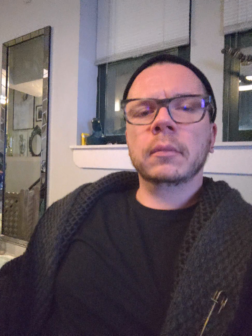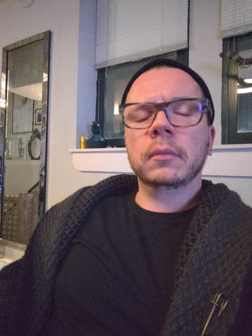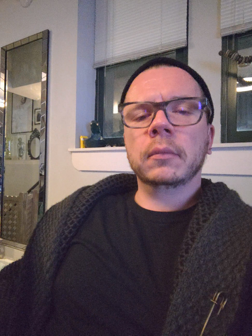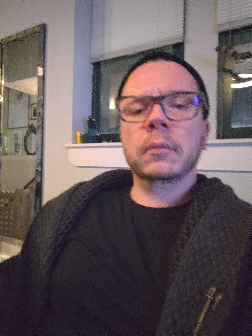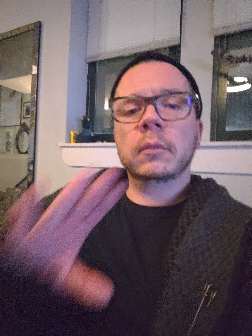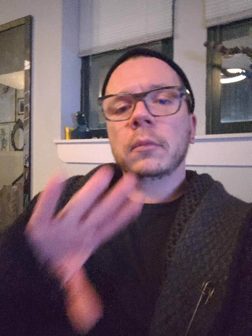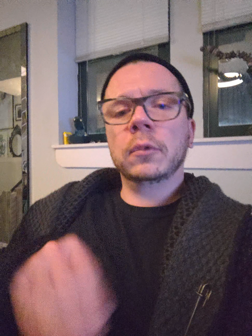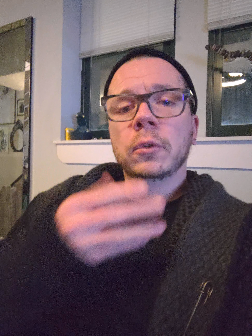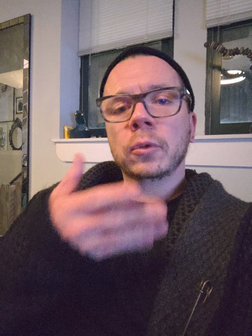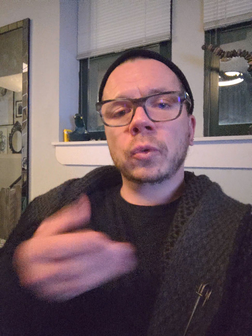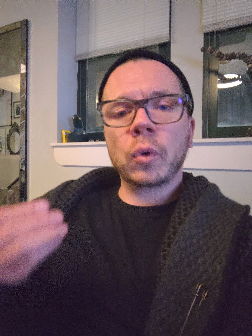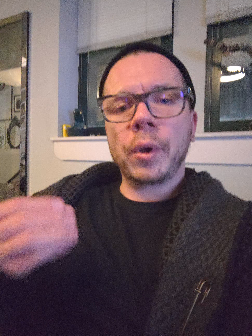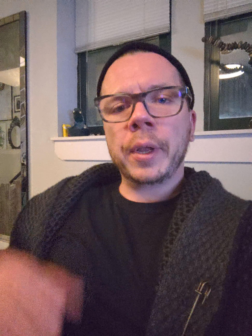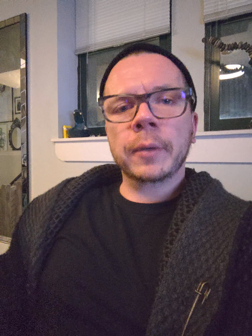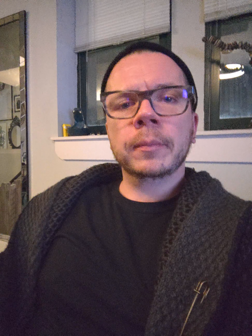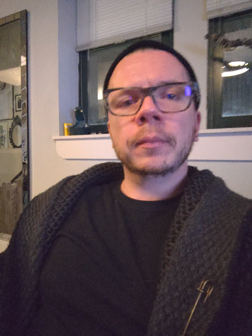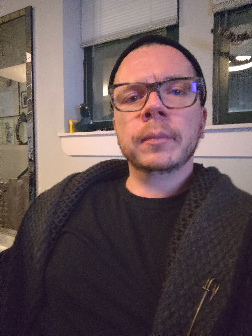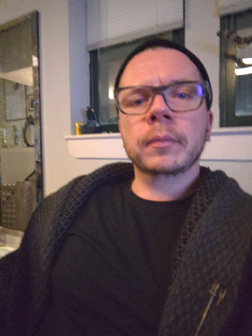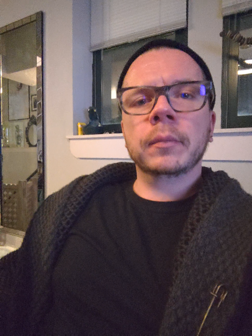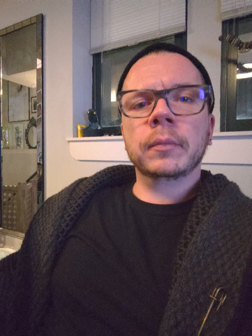story